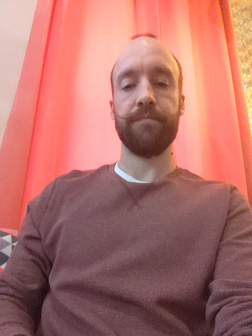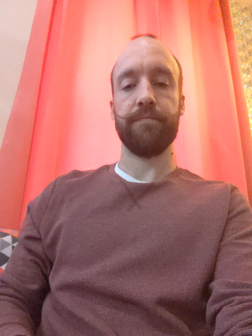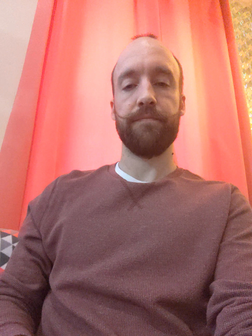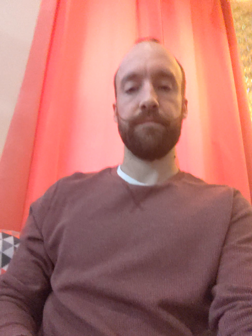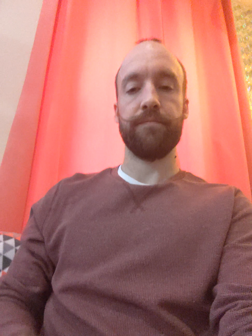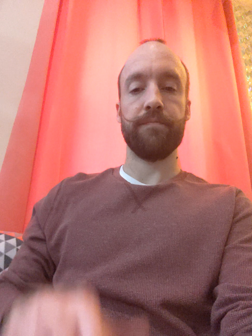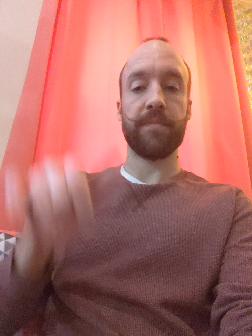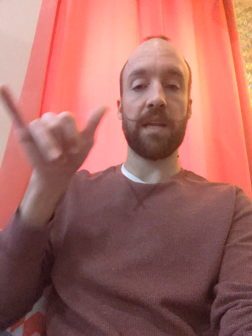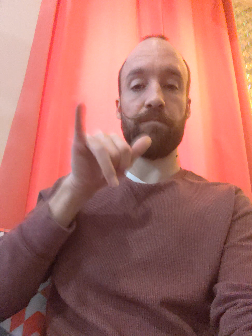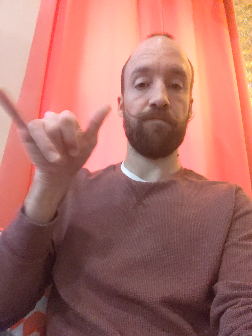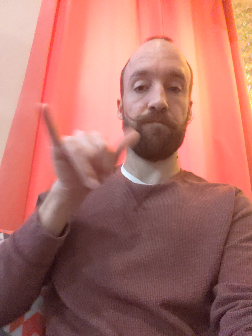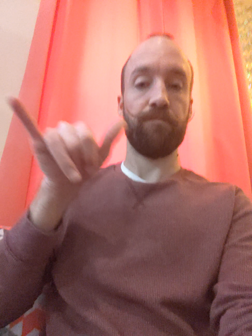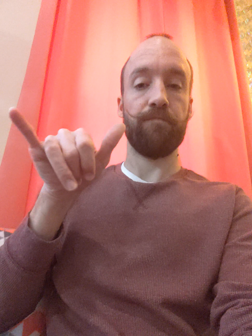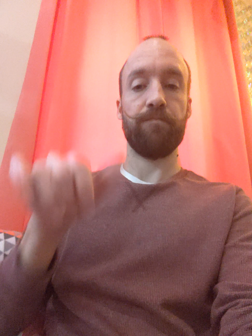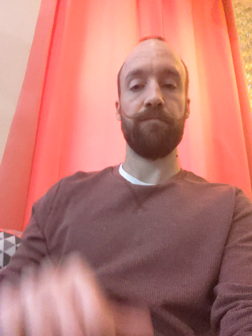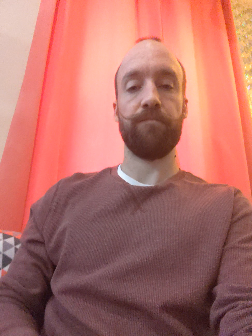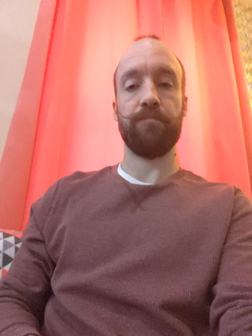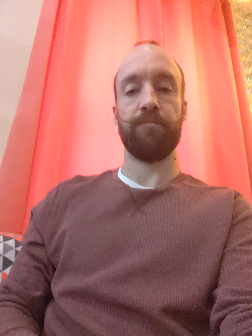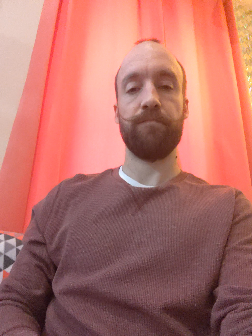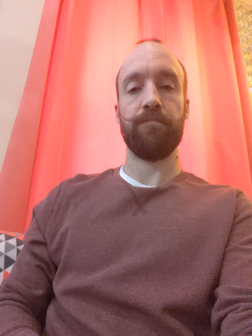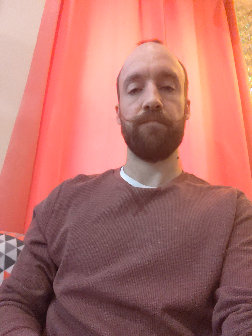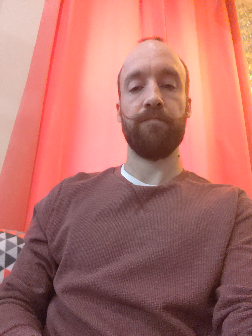same